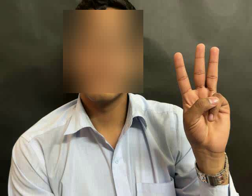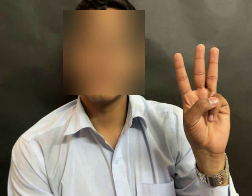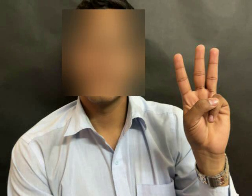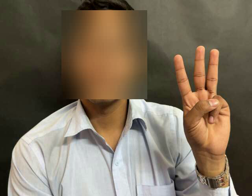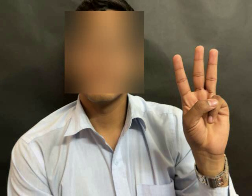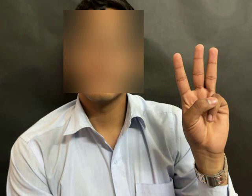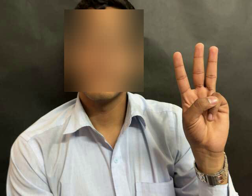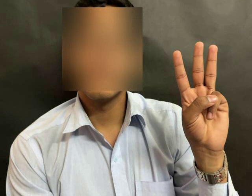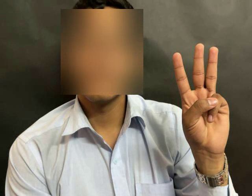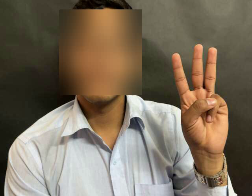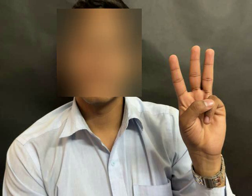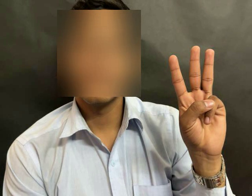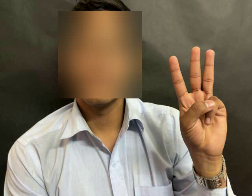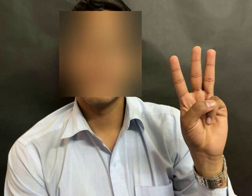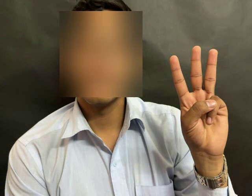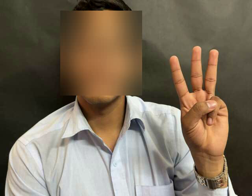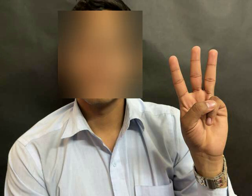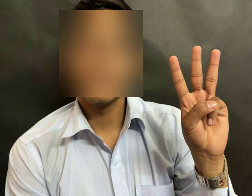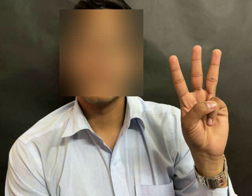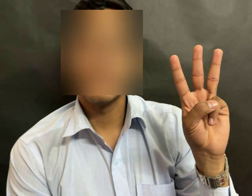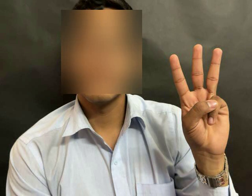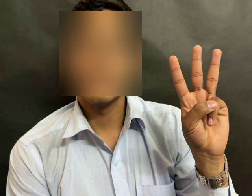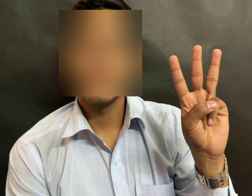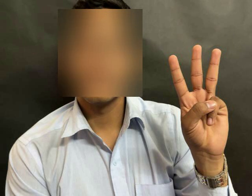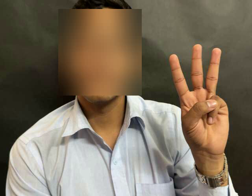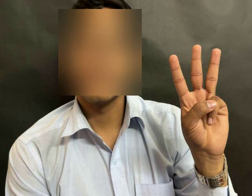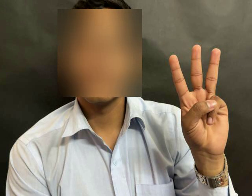W